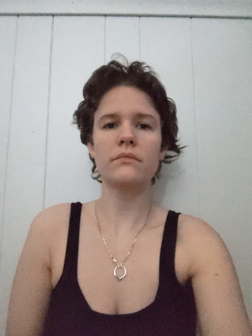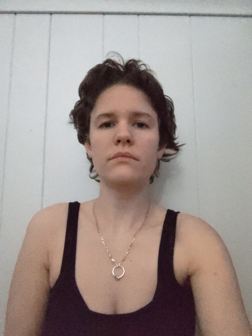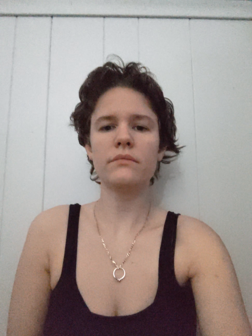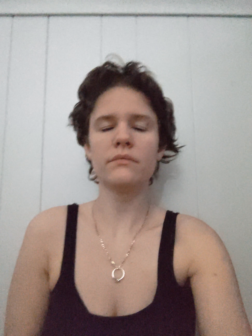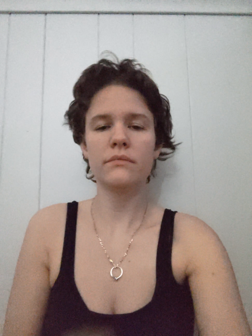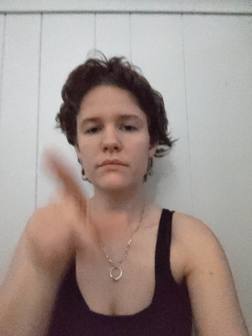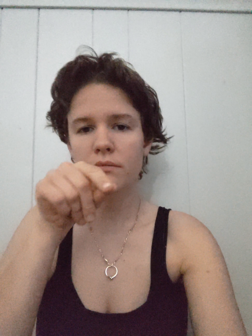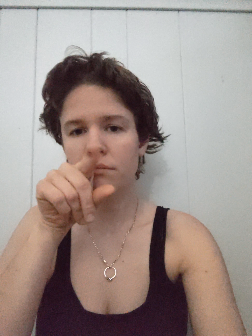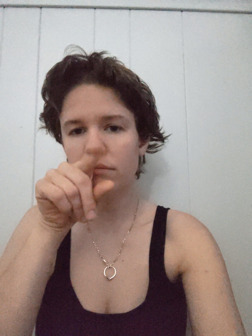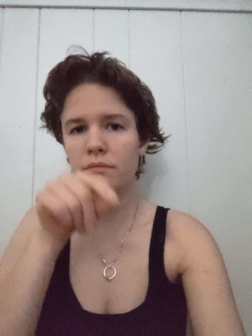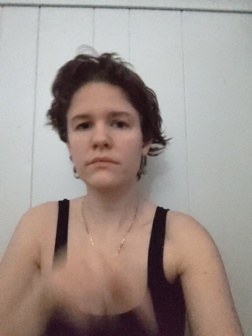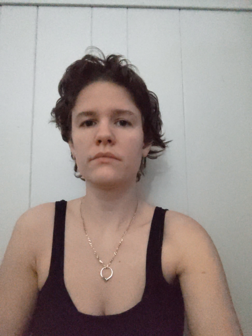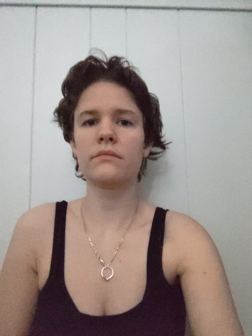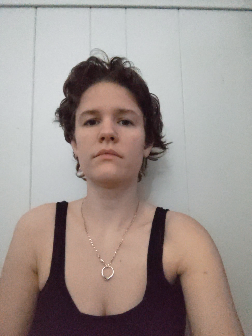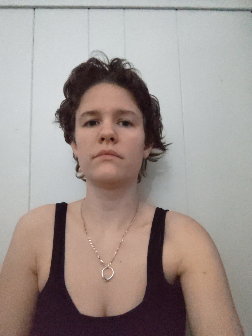bird